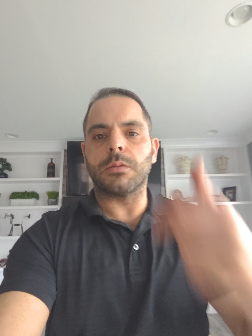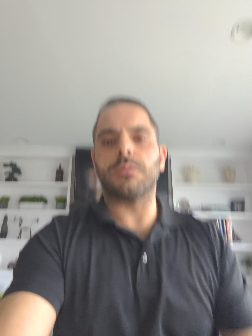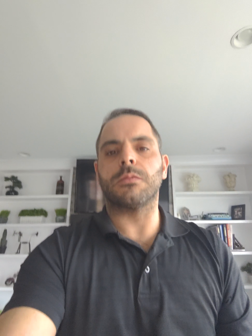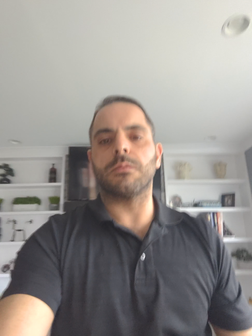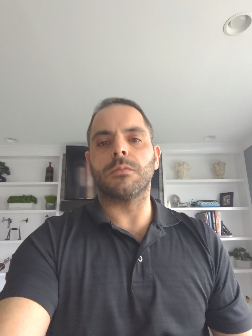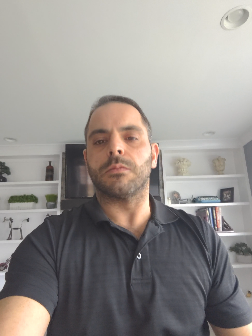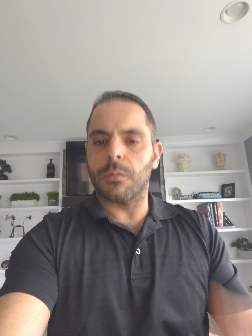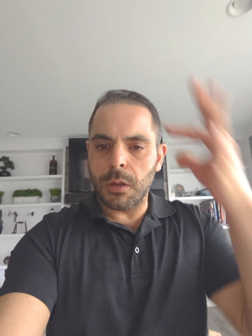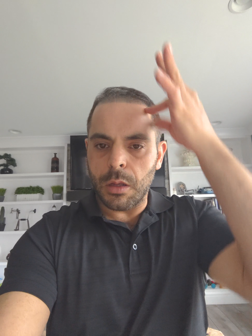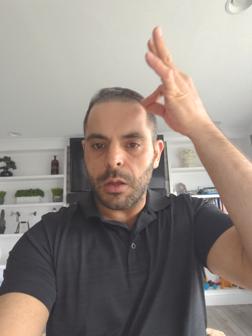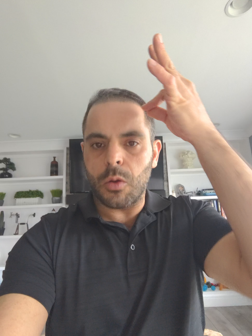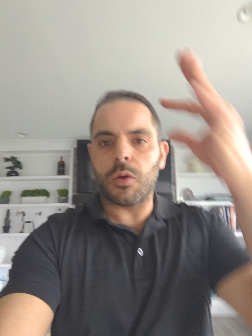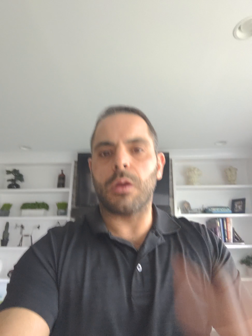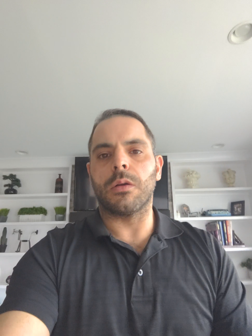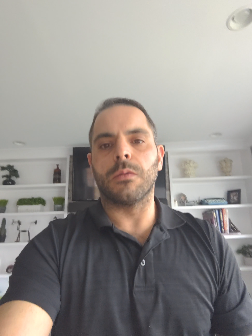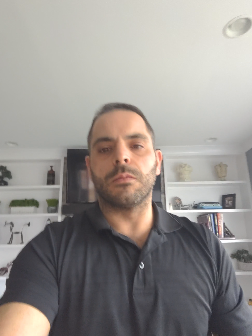hair